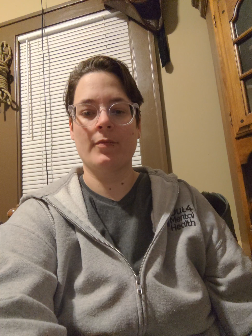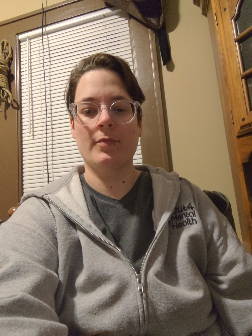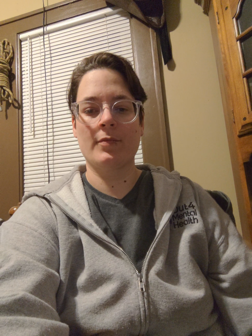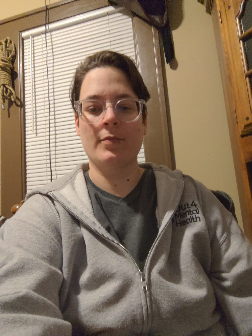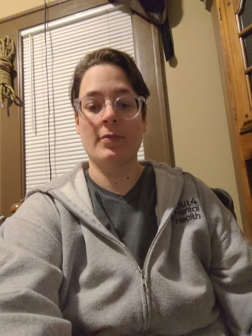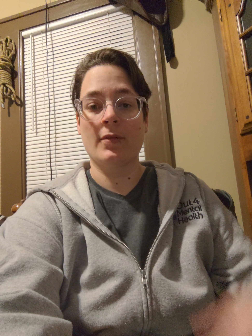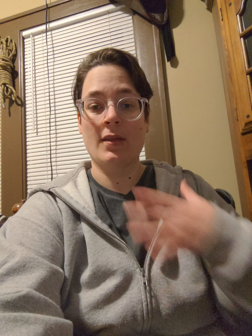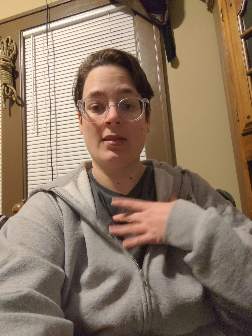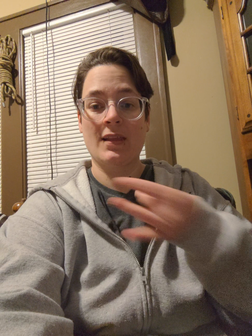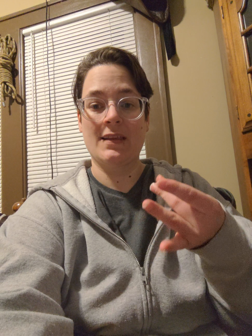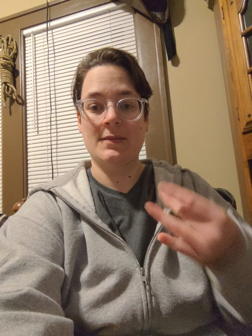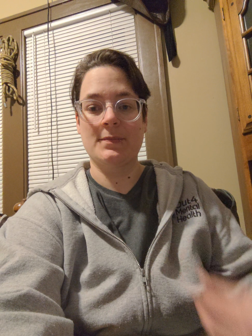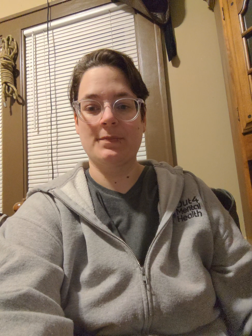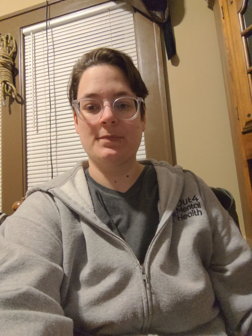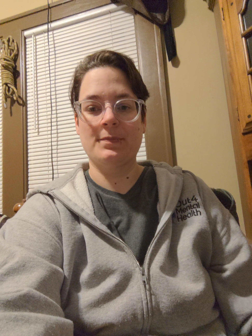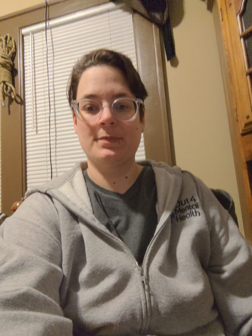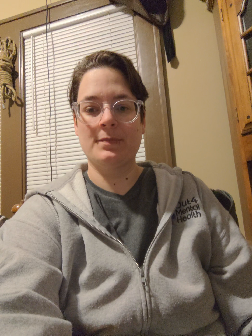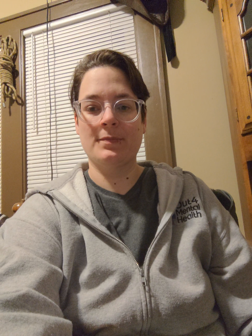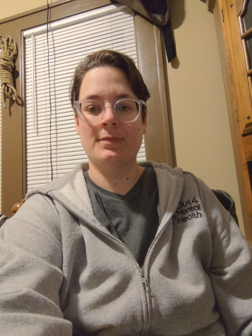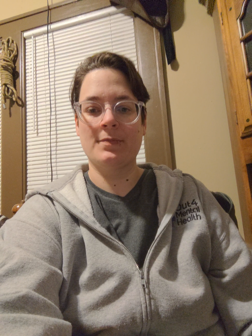like